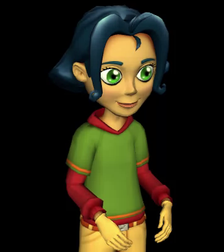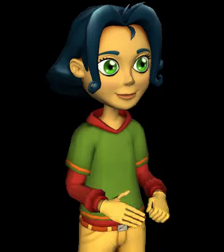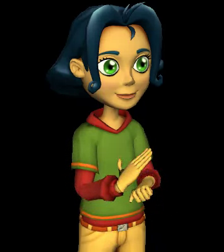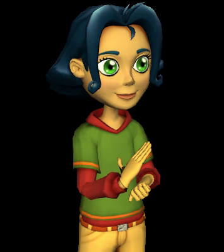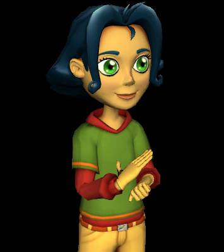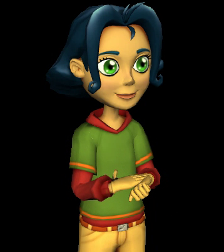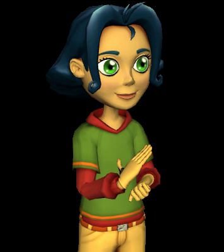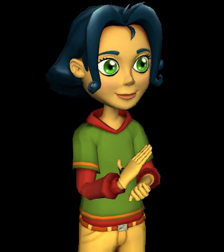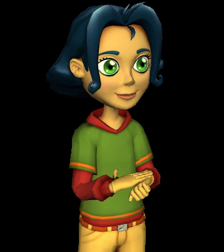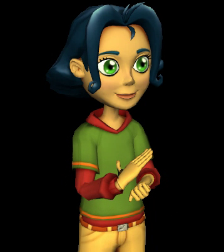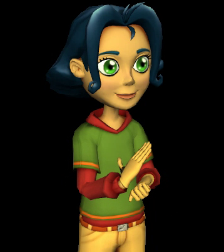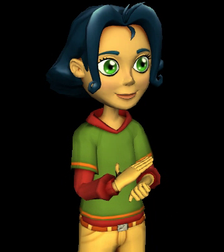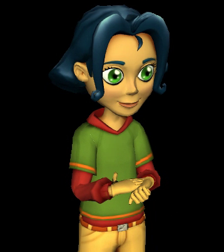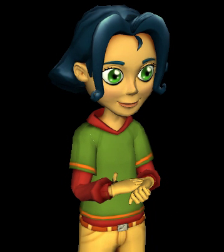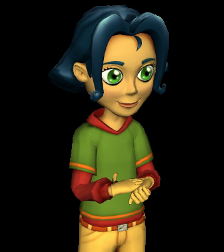يسار